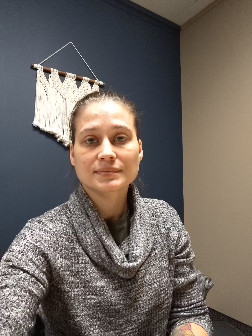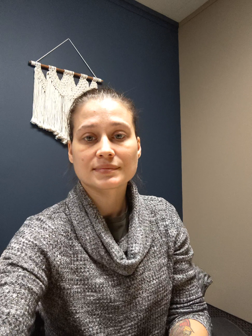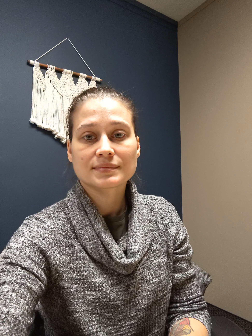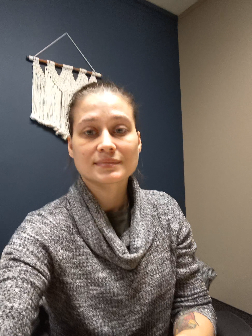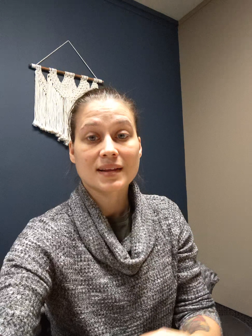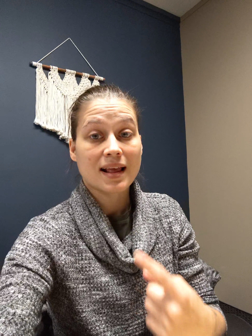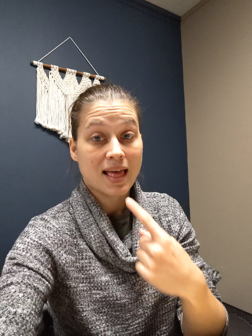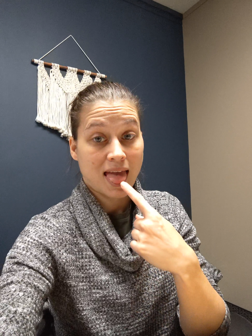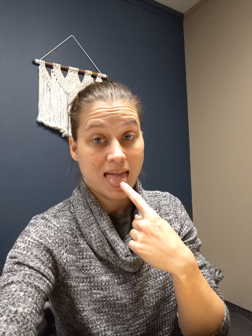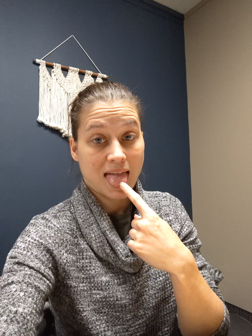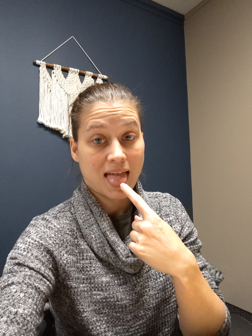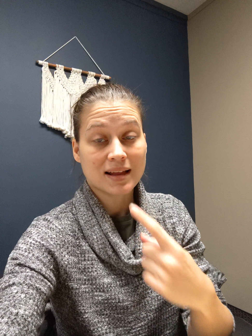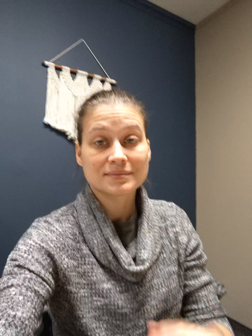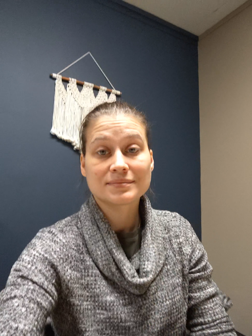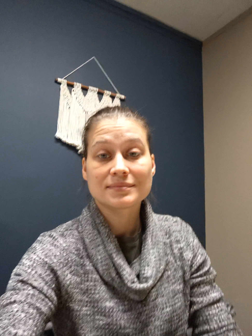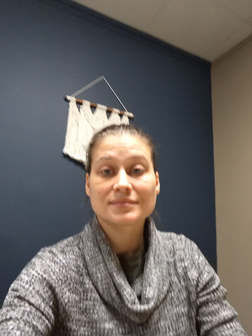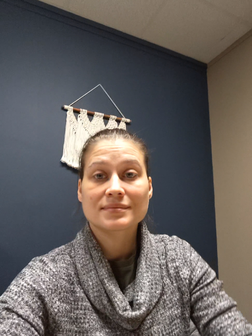tongue